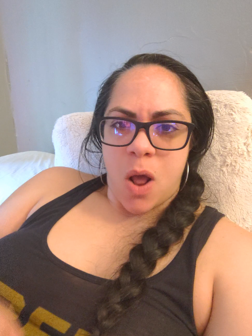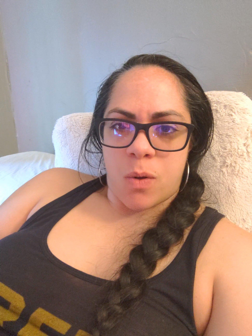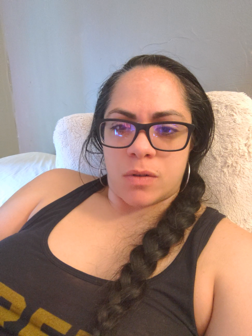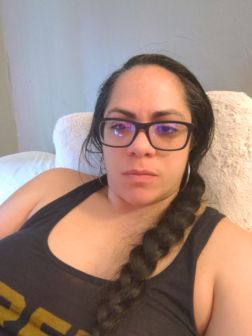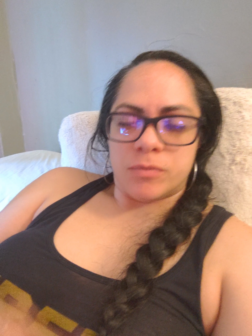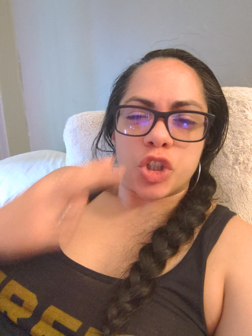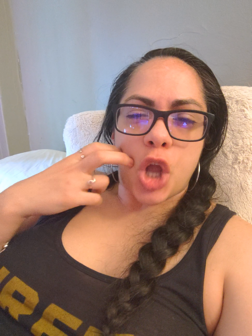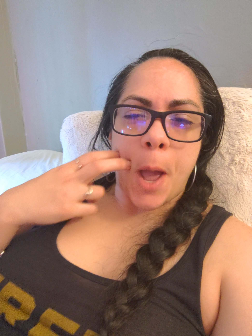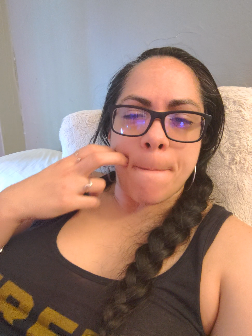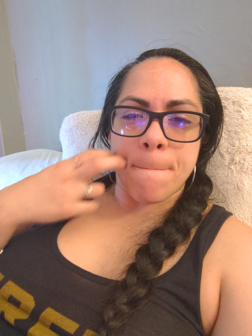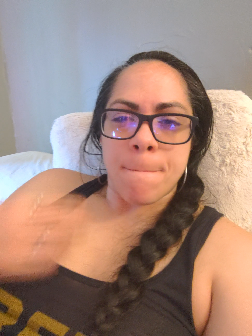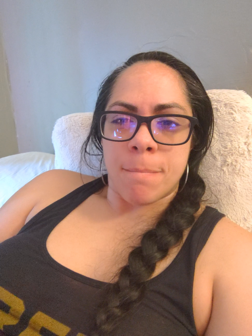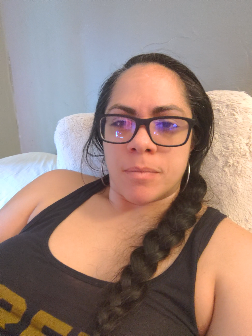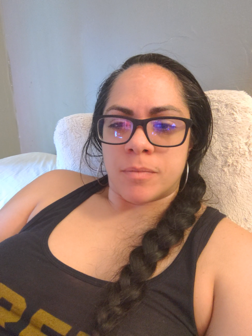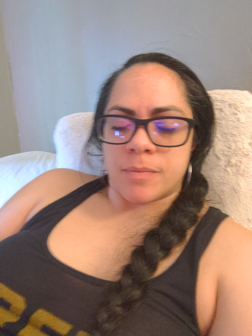gum